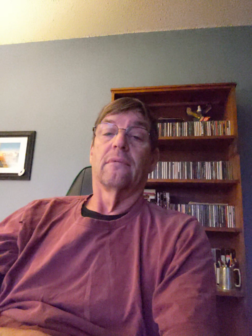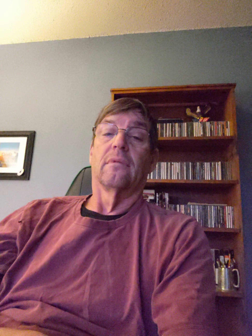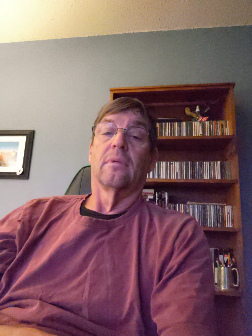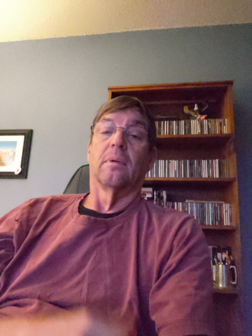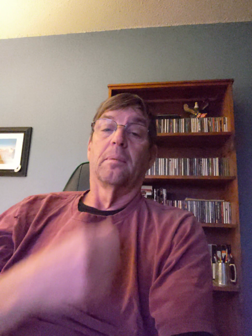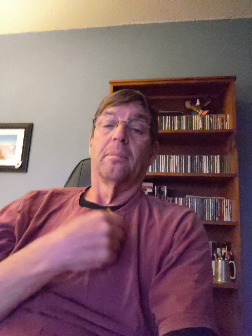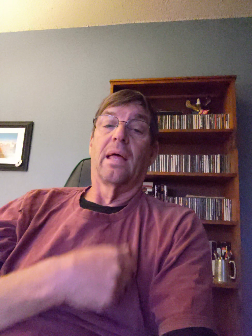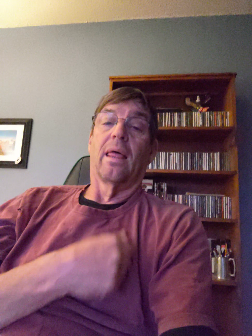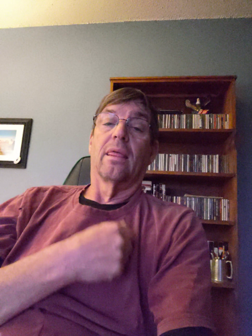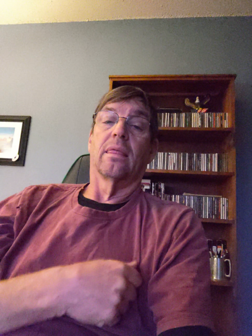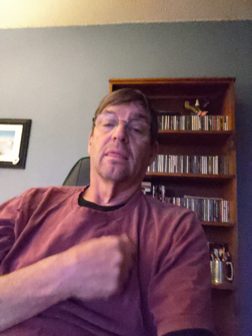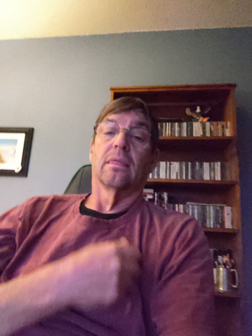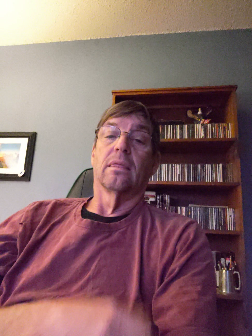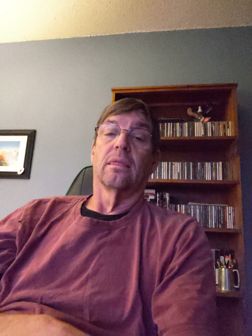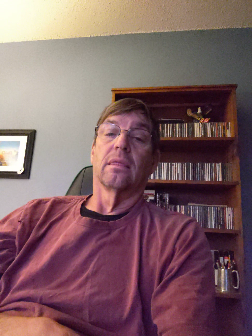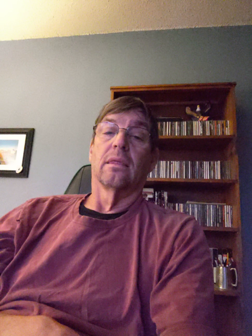bath